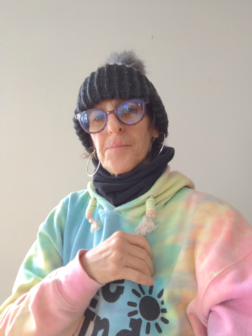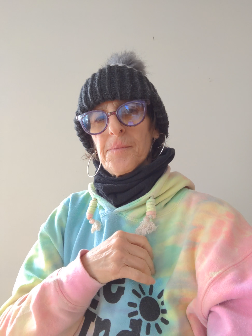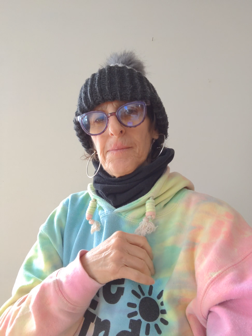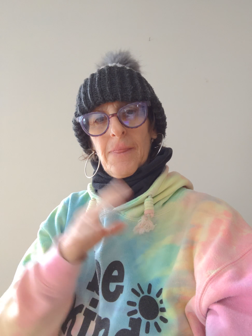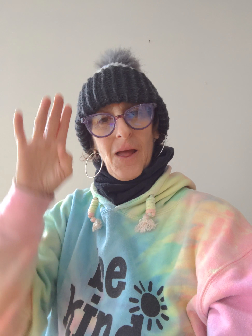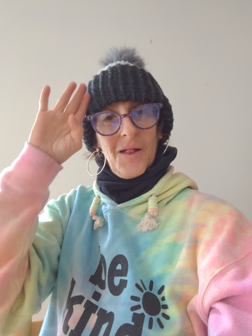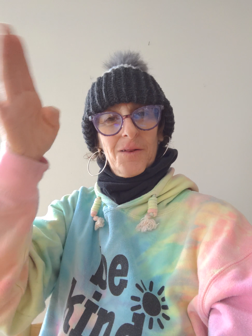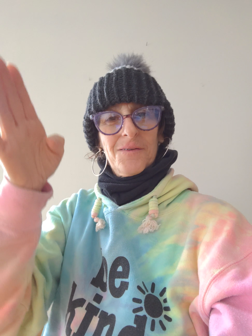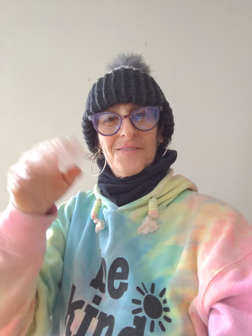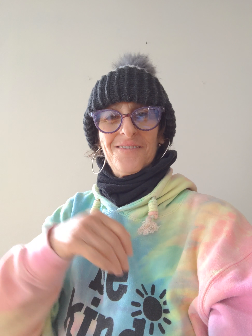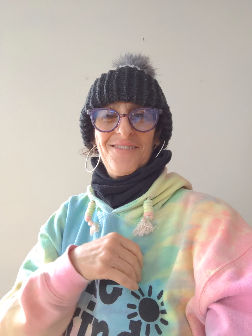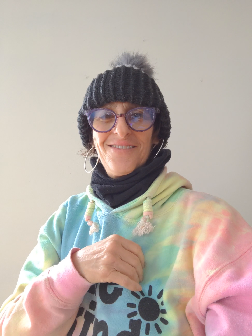hello